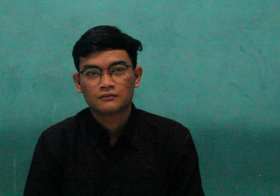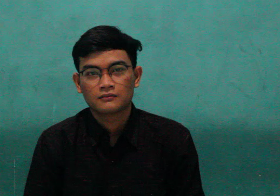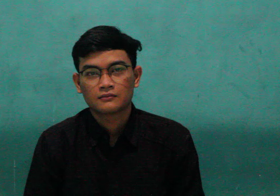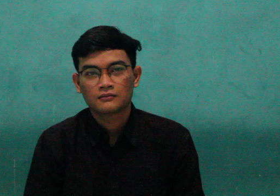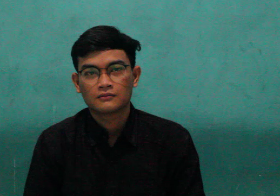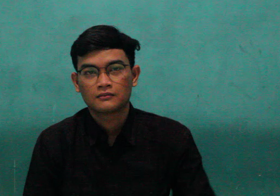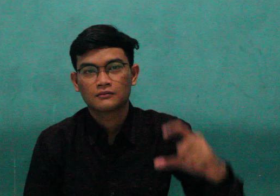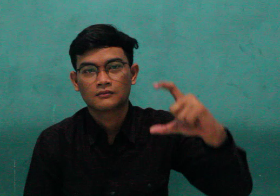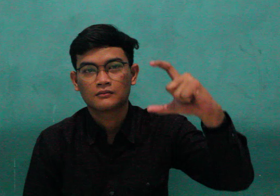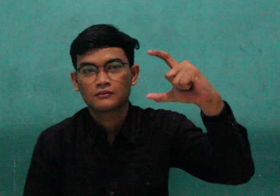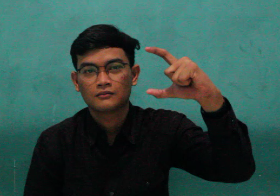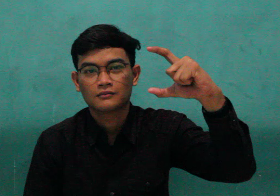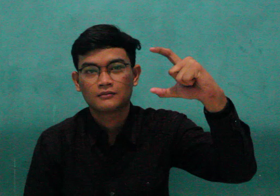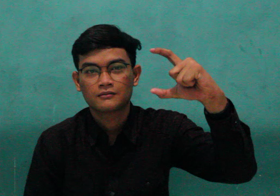C